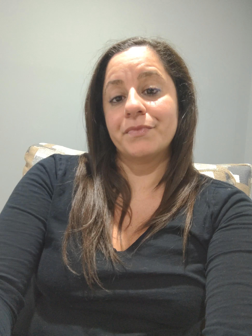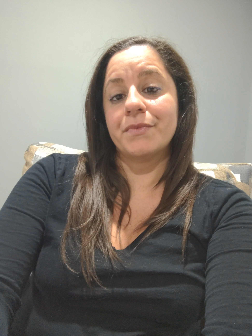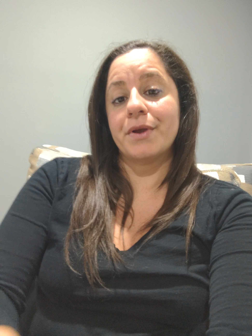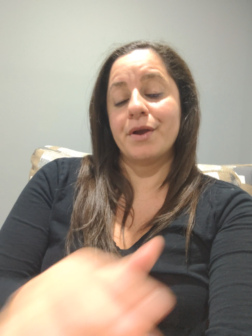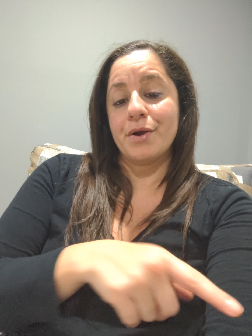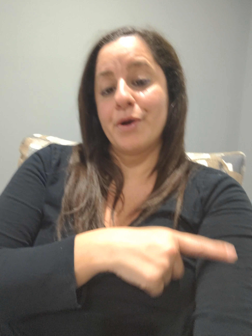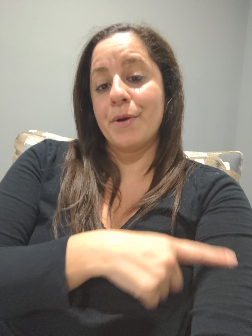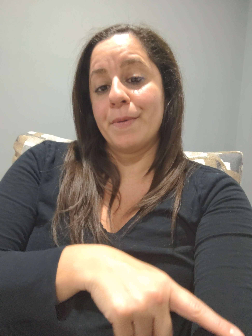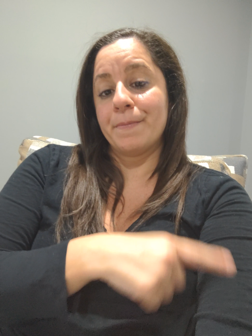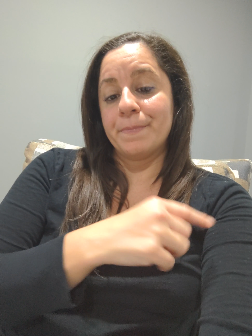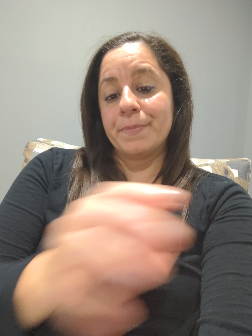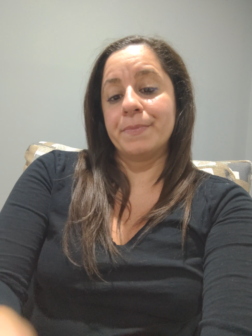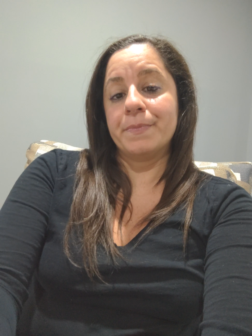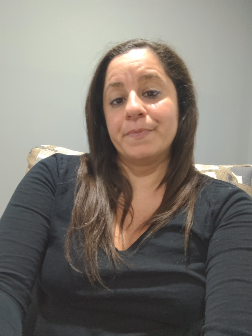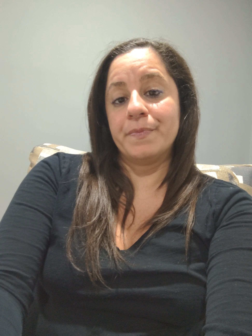arm